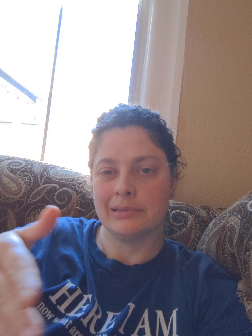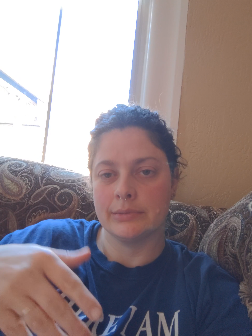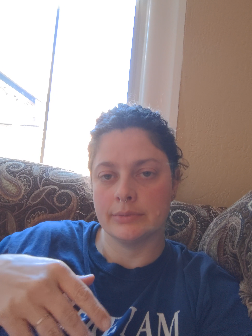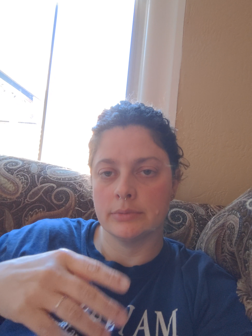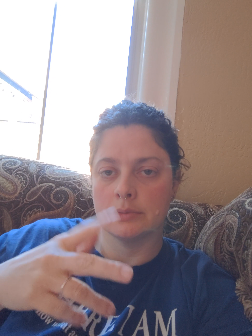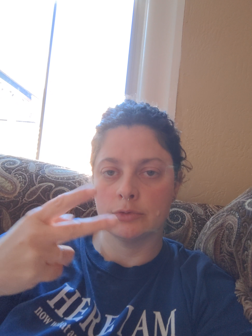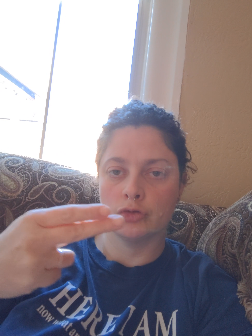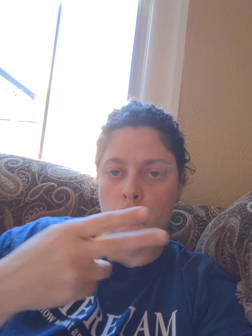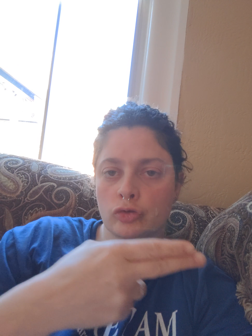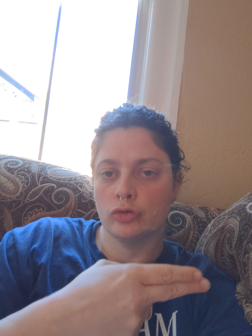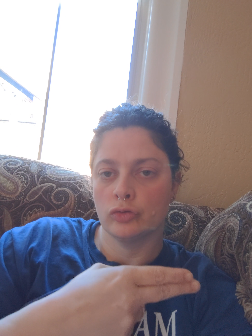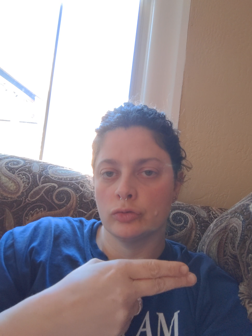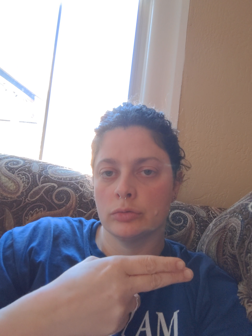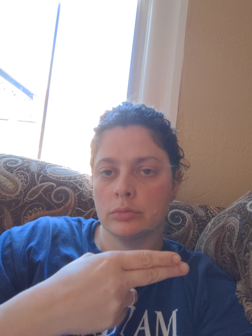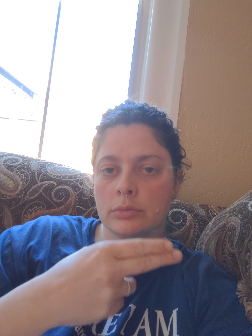scissors